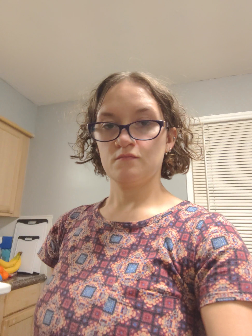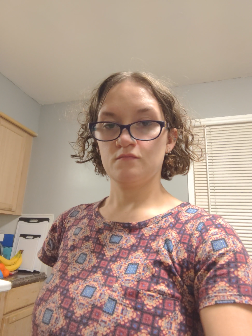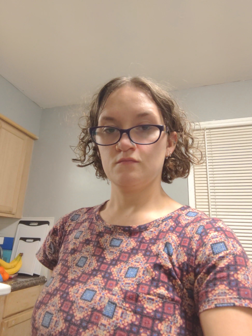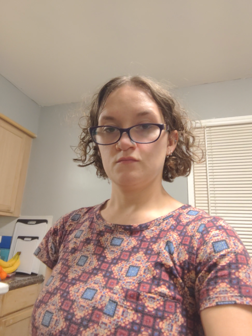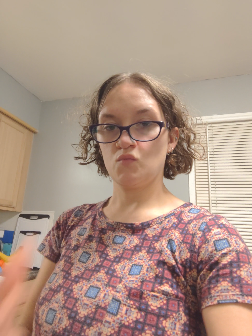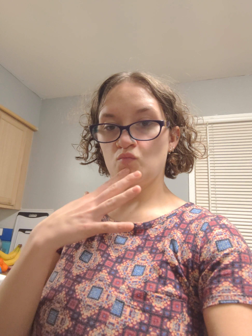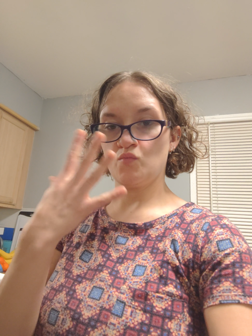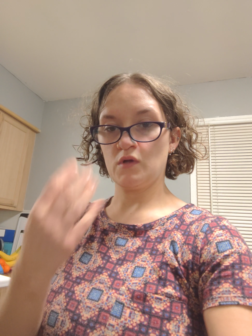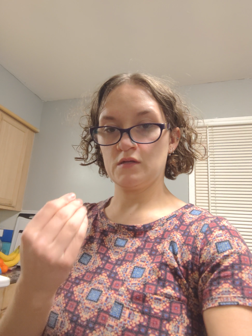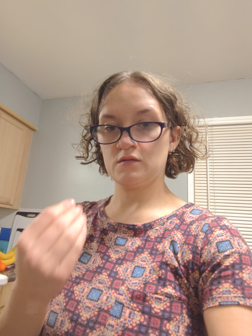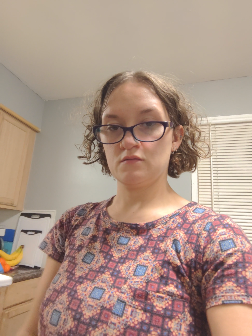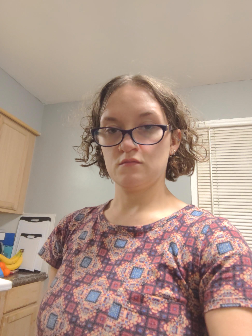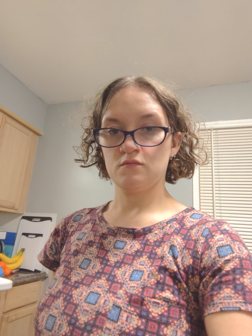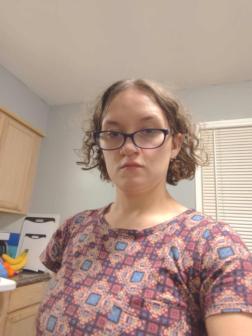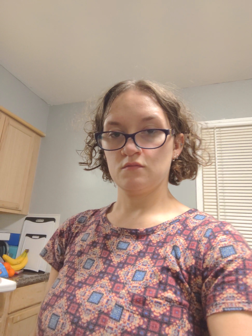wet